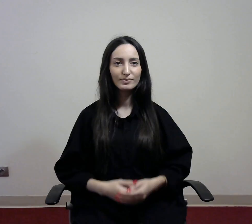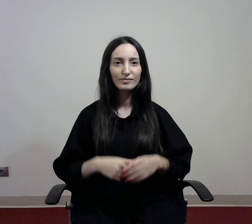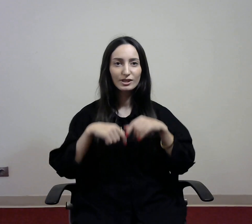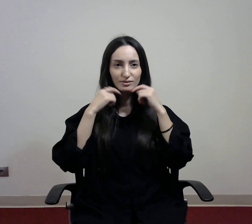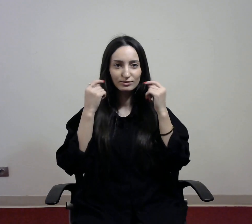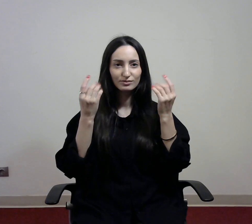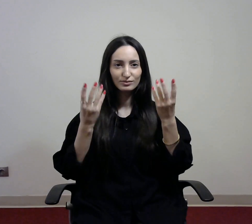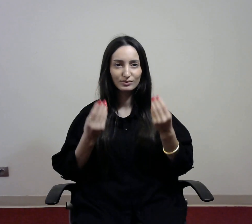ad günü